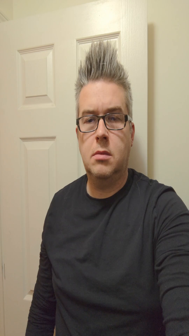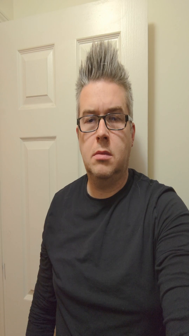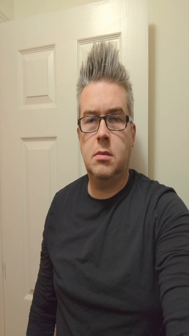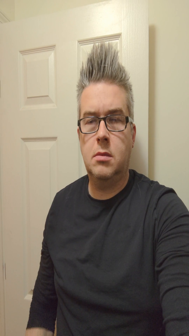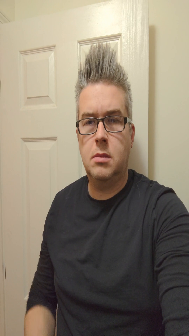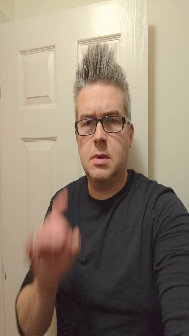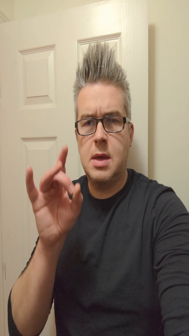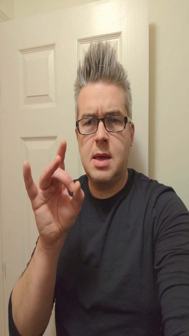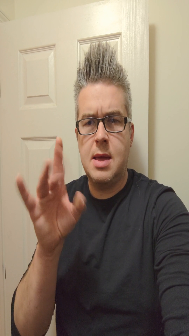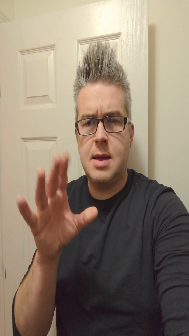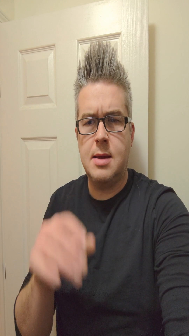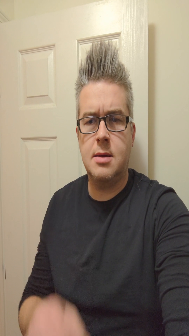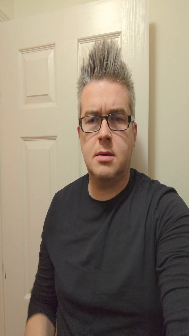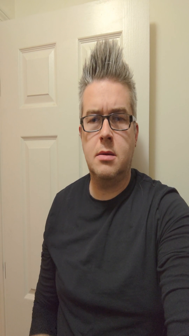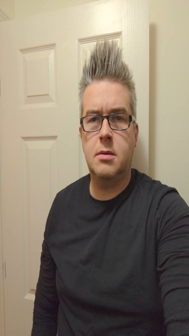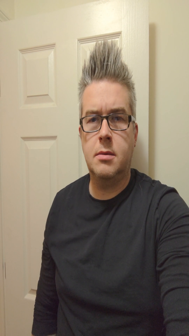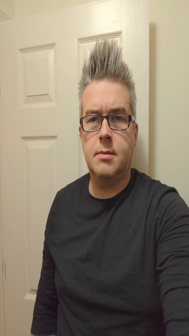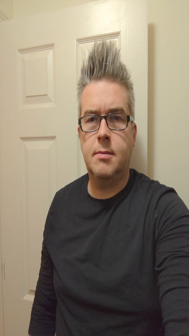hate